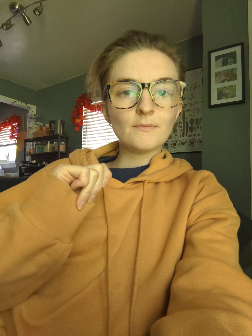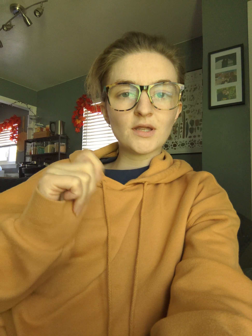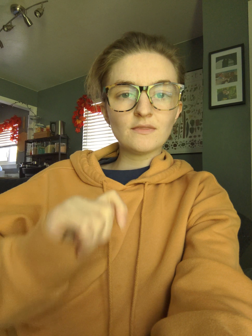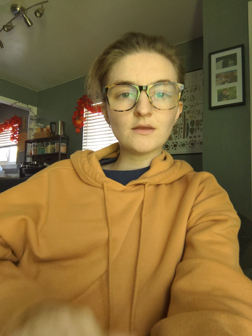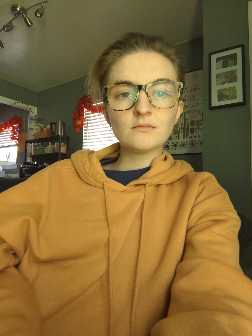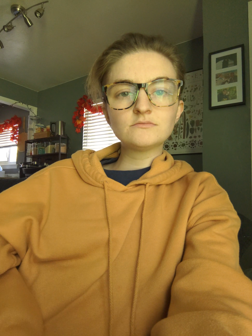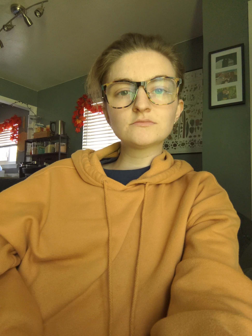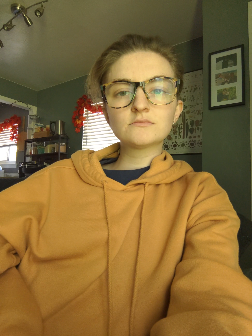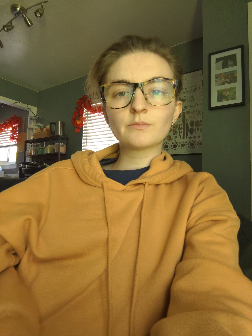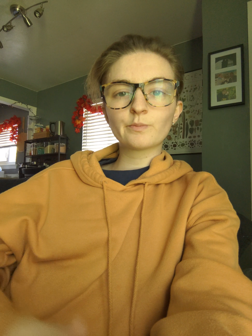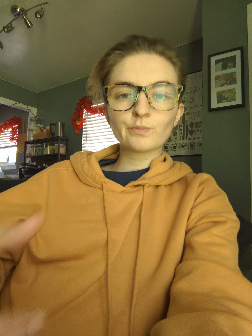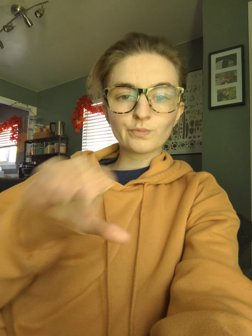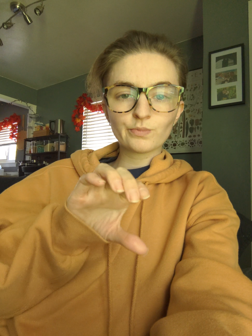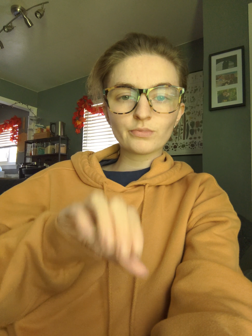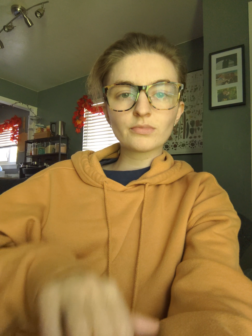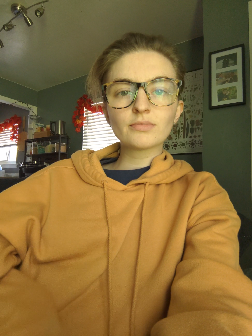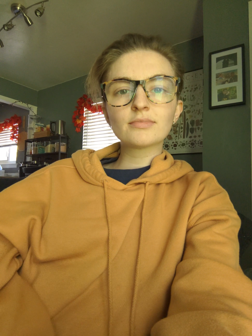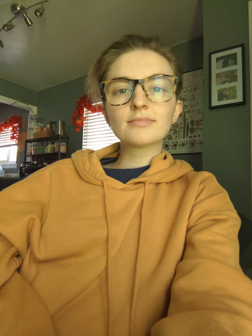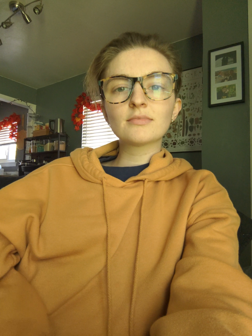pour